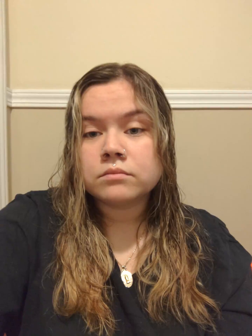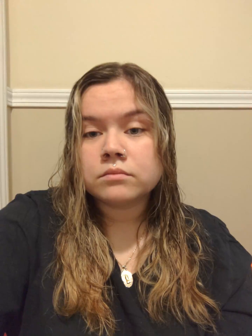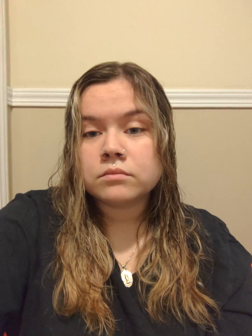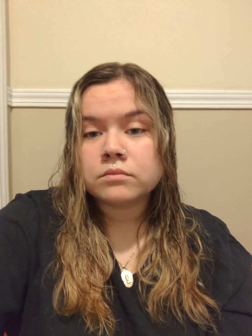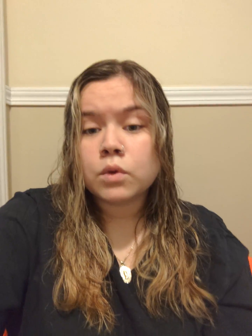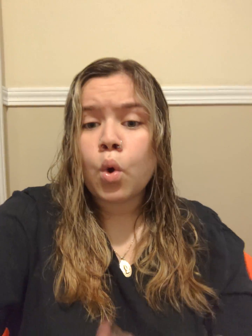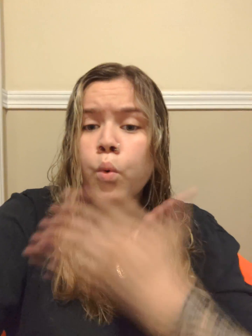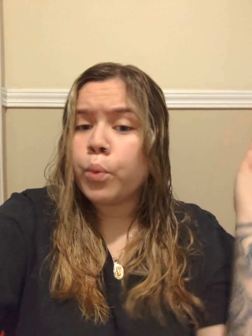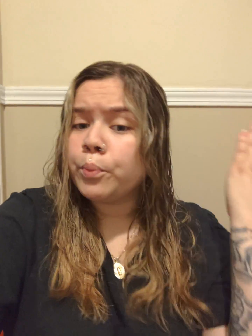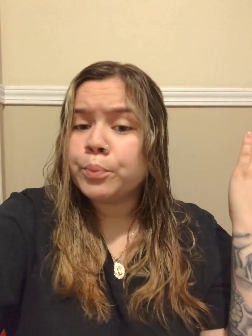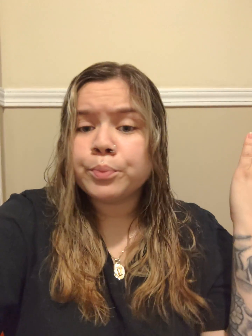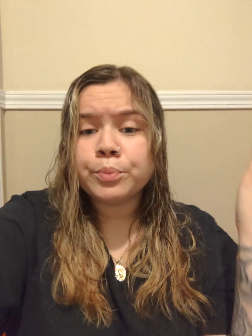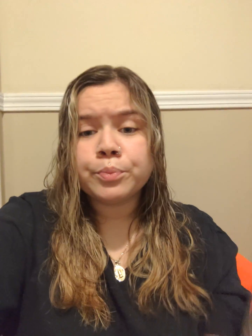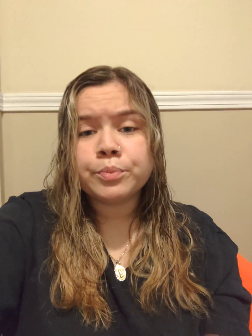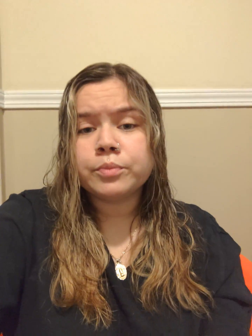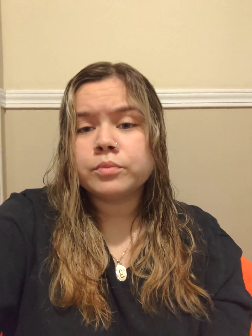all gone